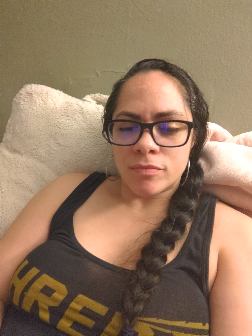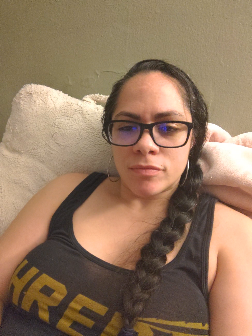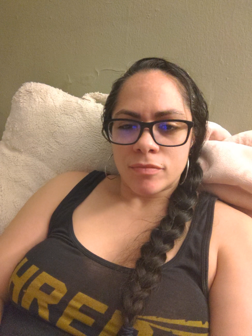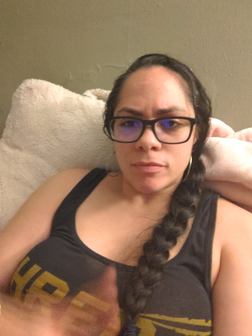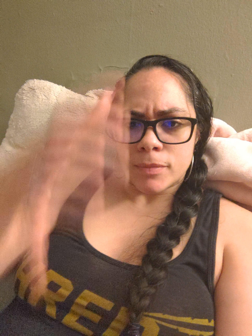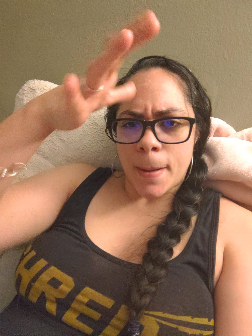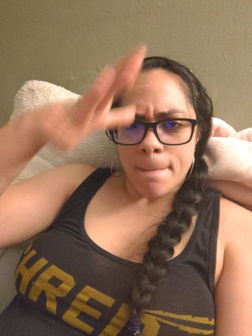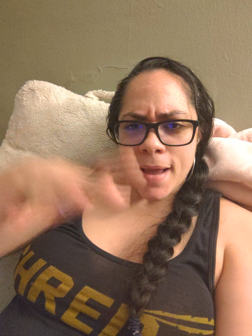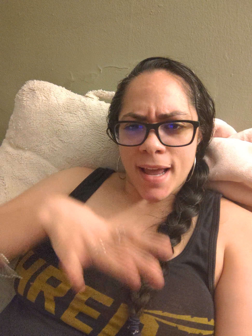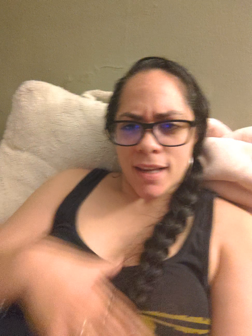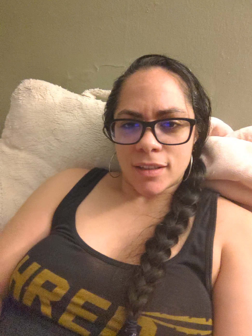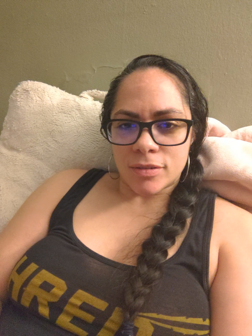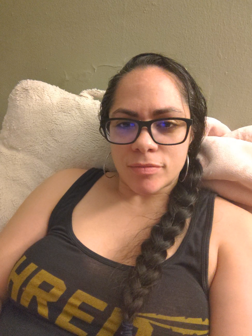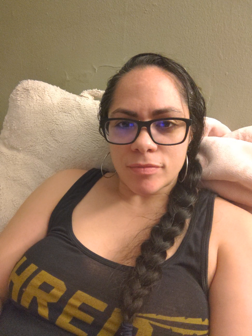man